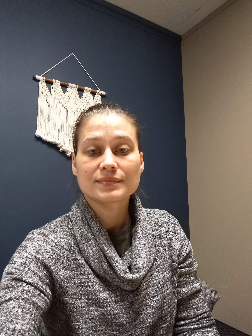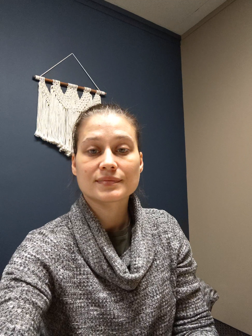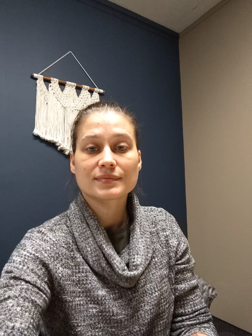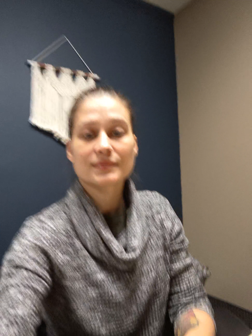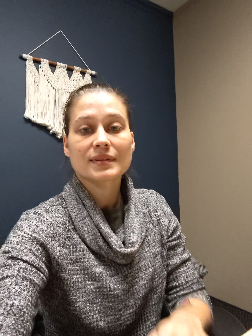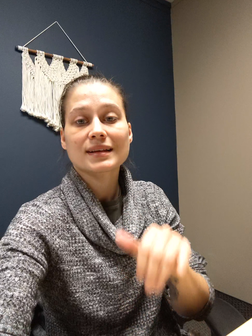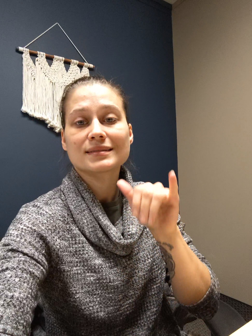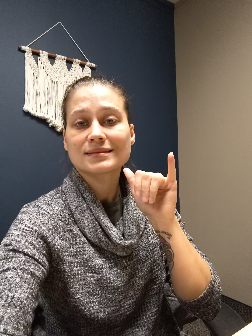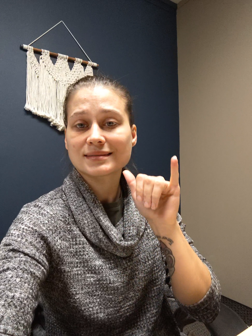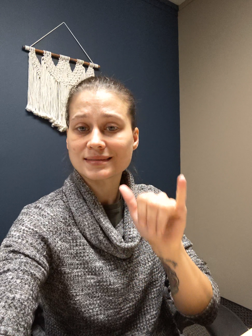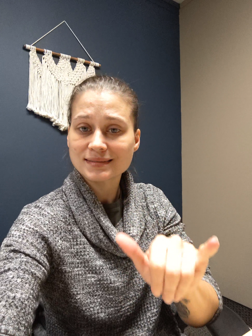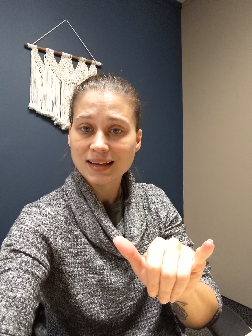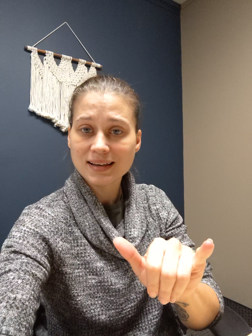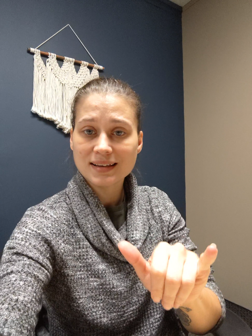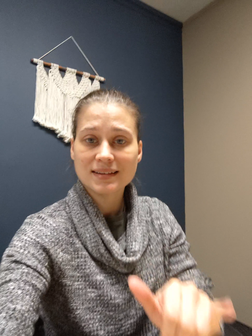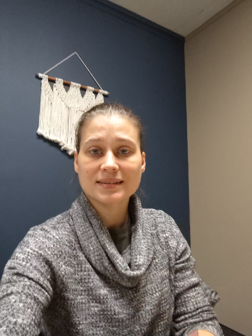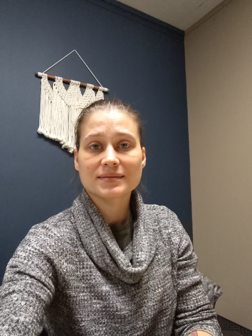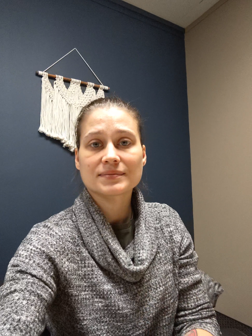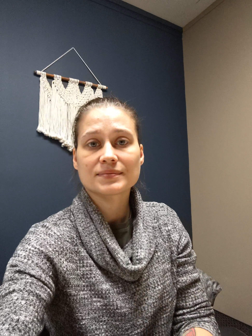stay